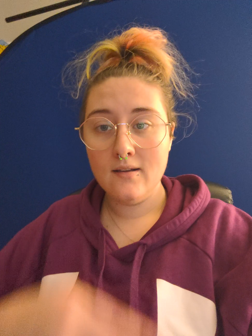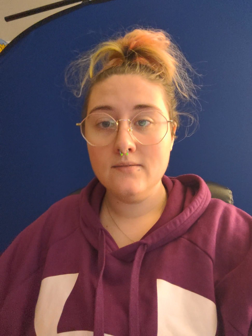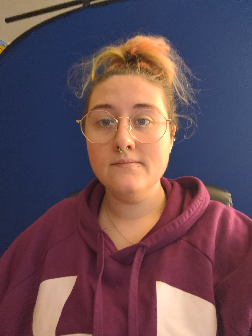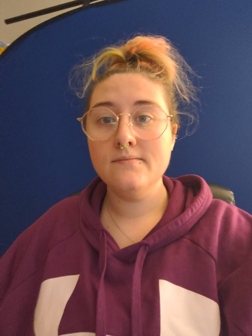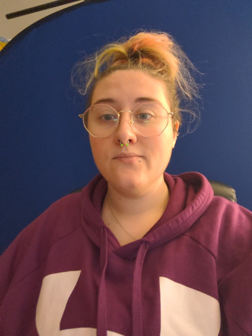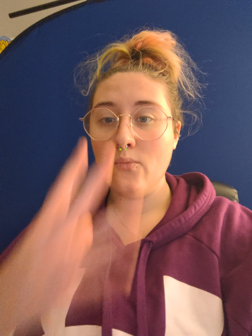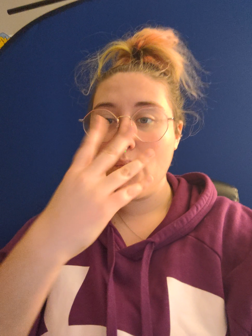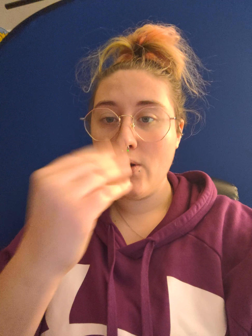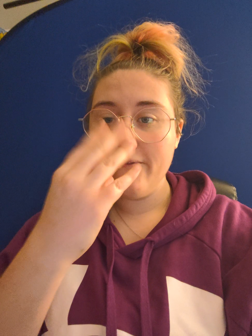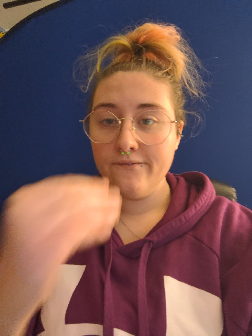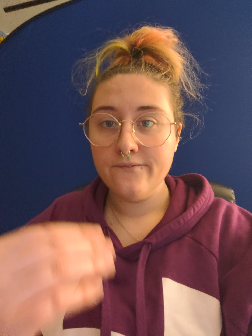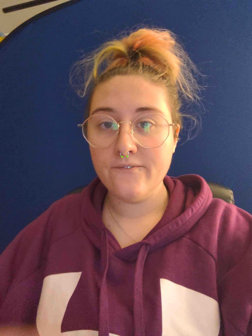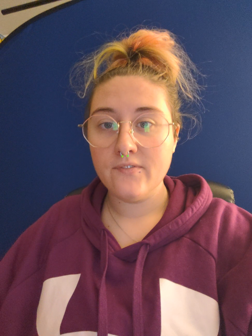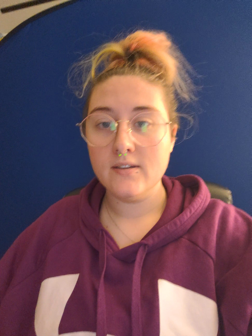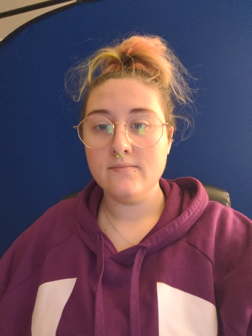wolf